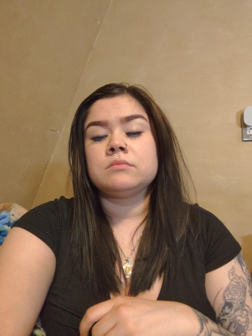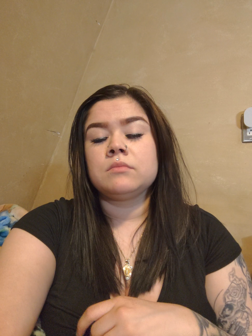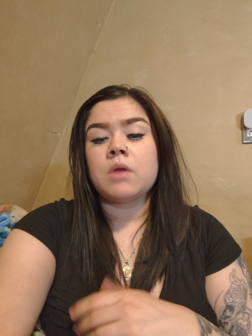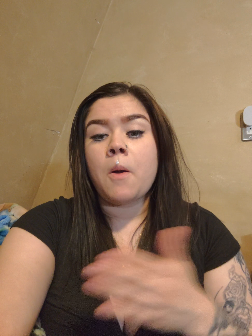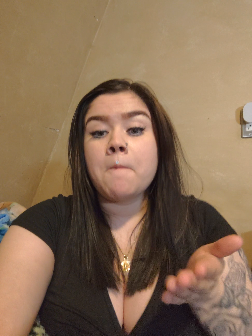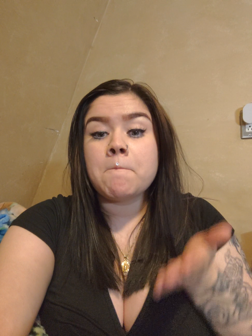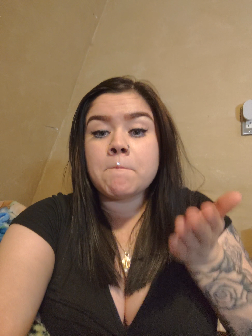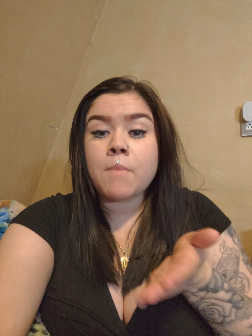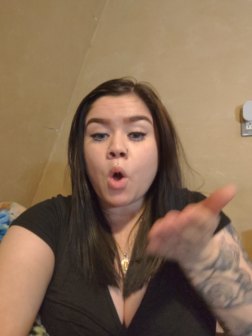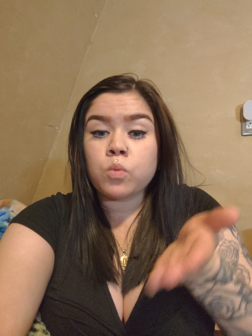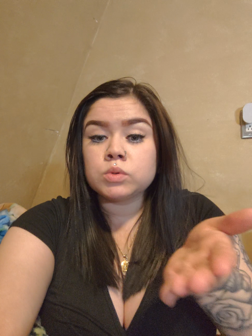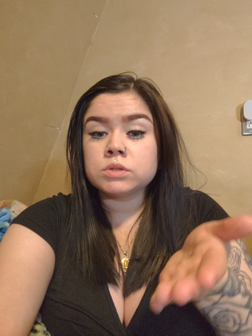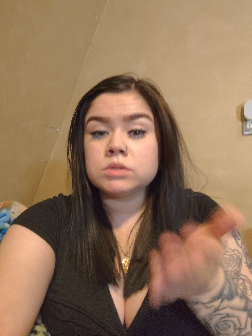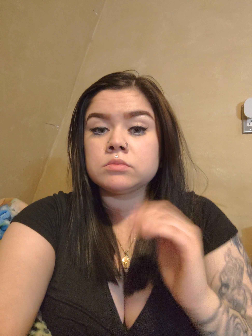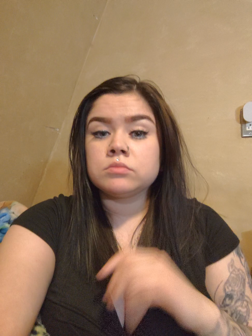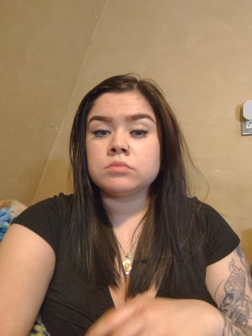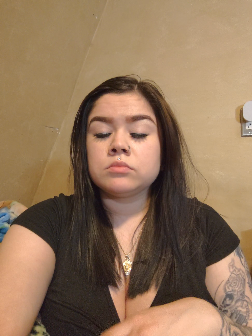boat